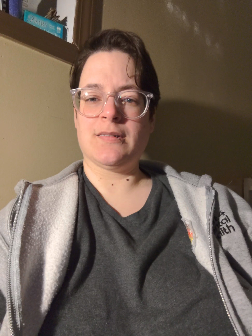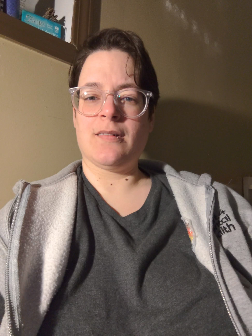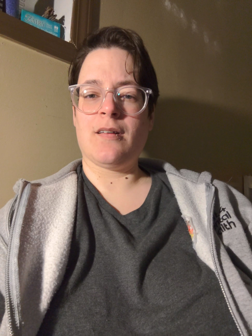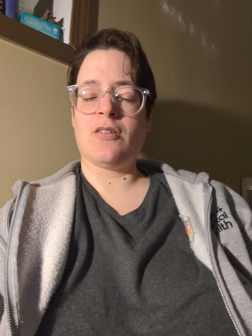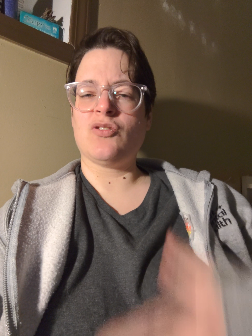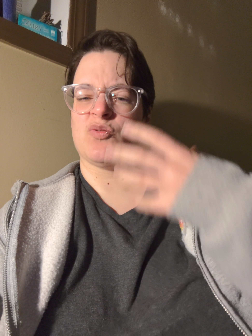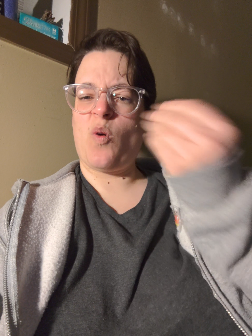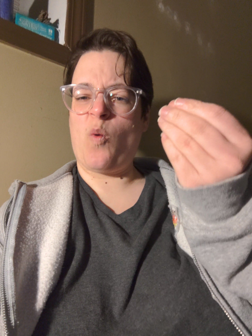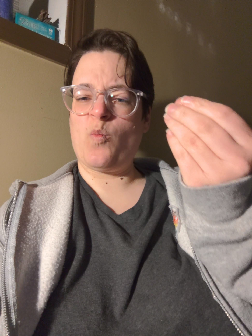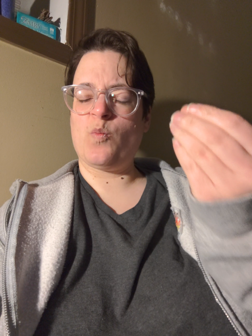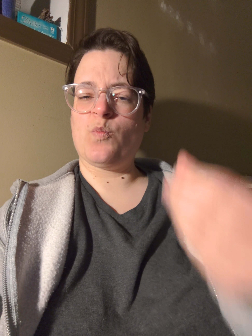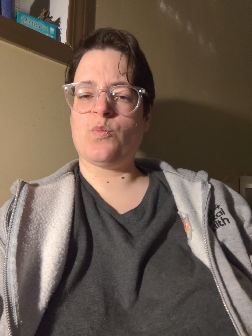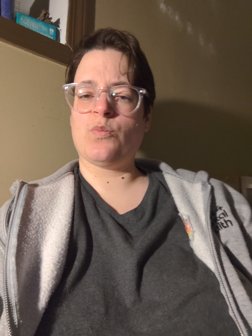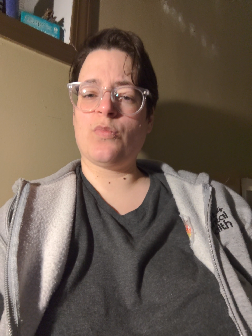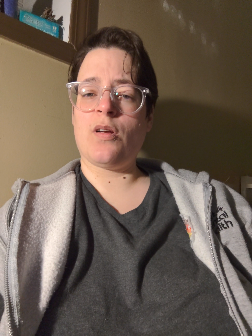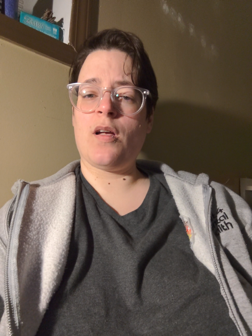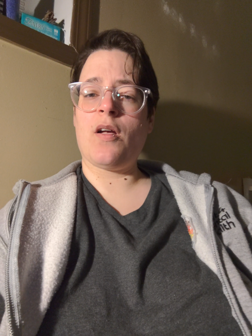go